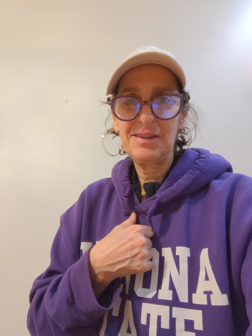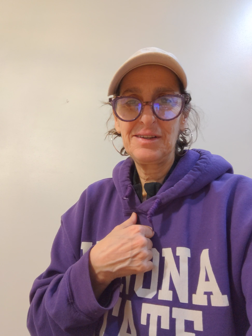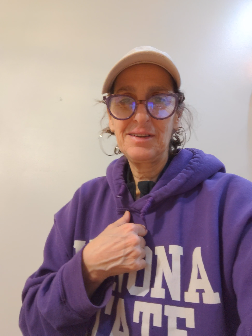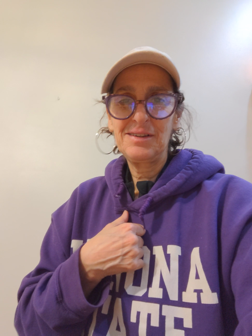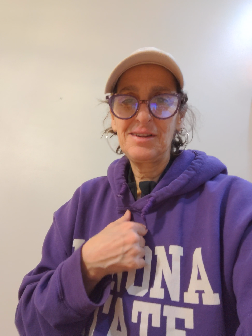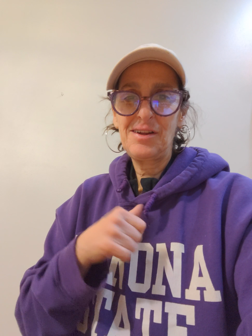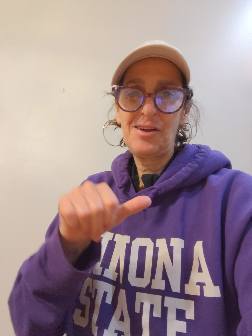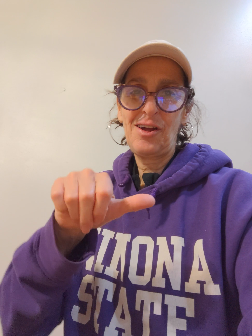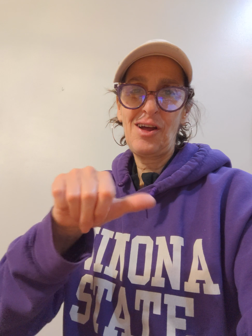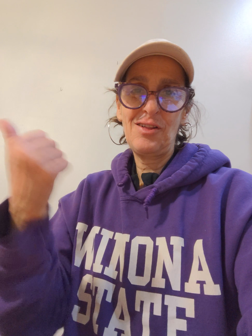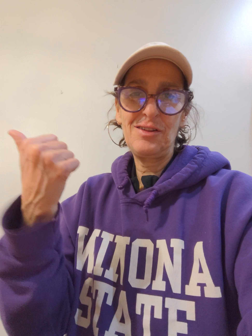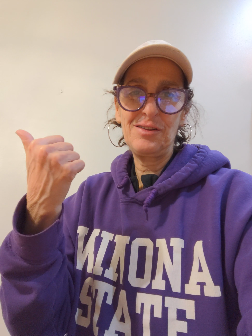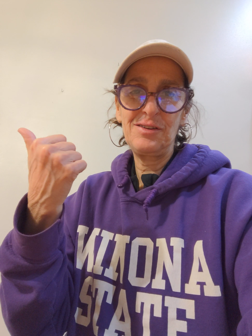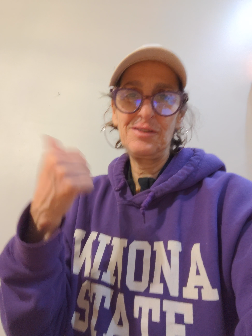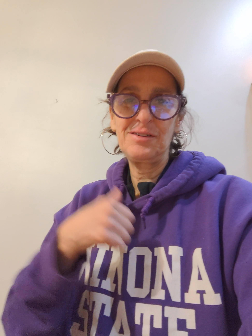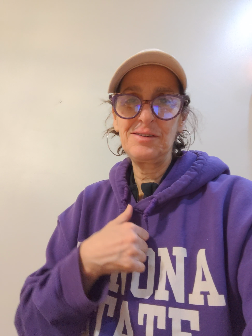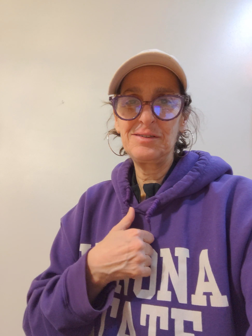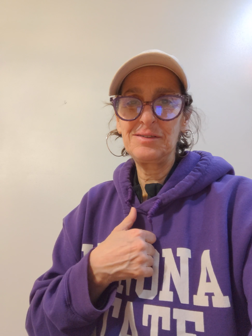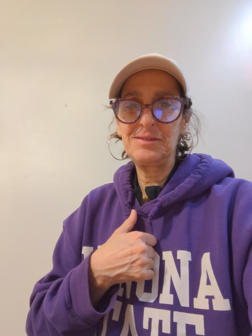another